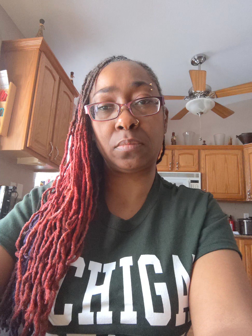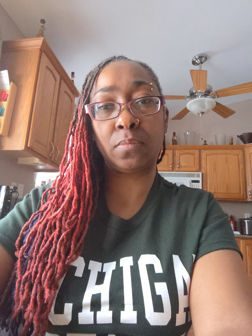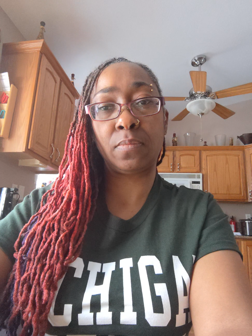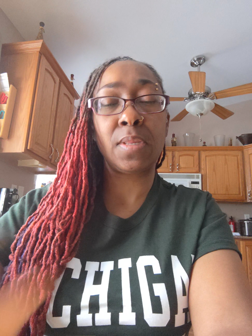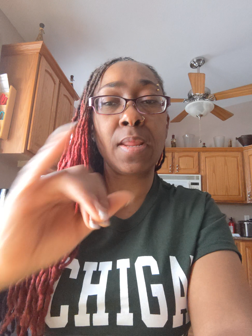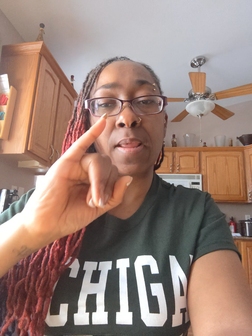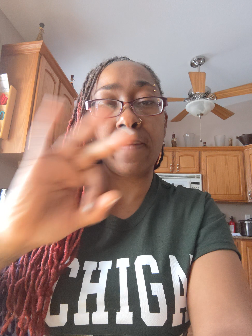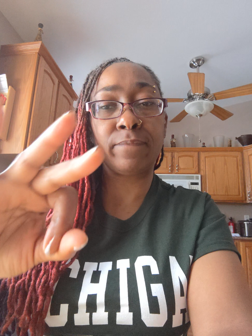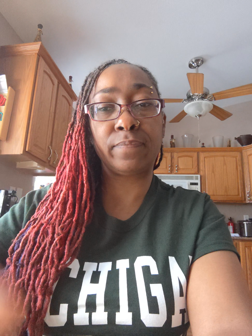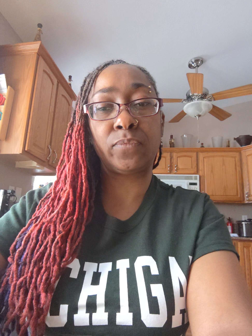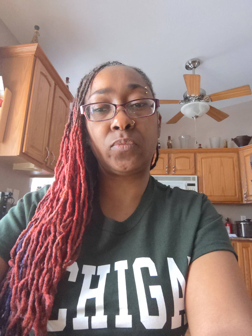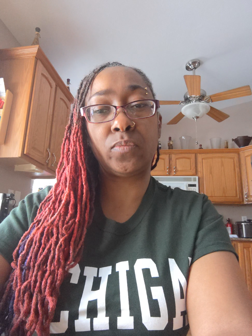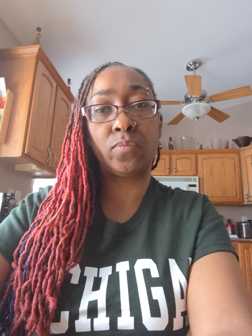if